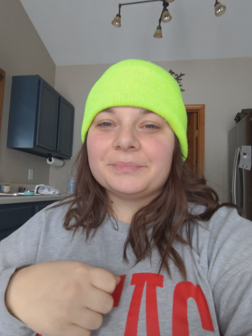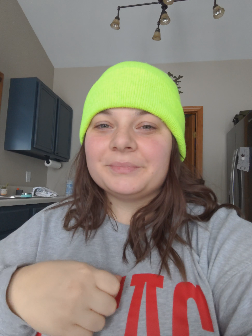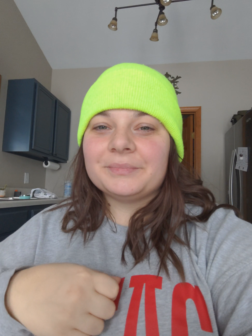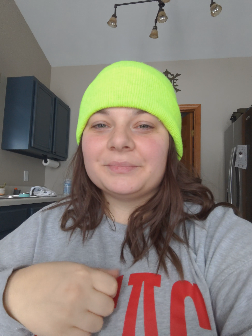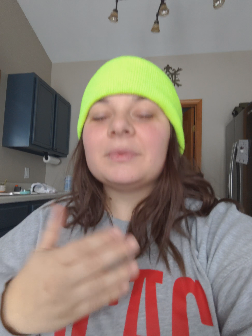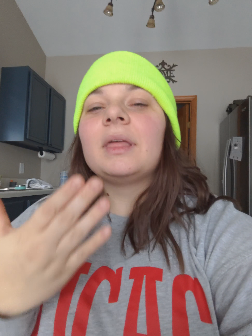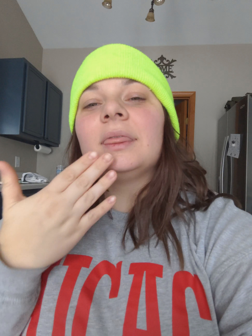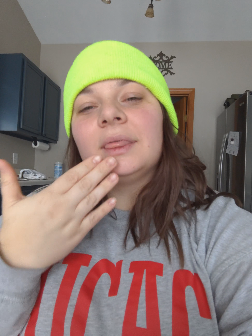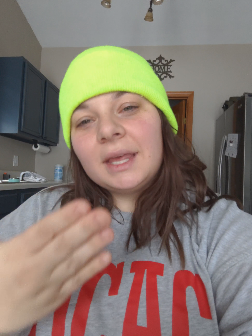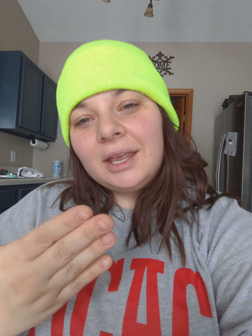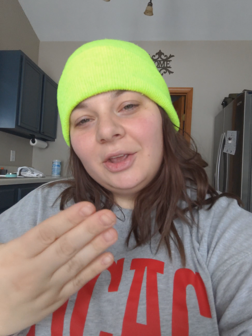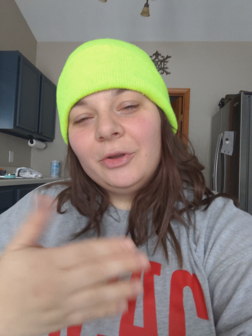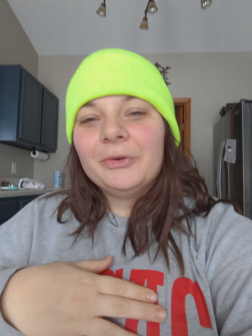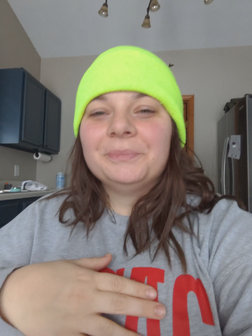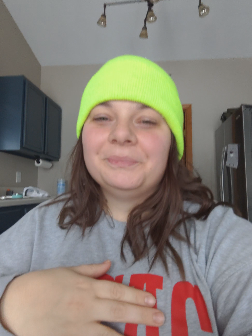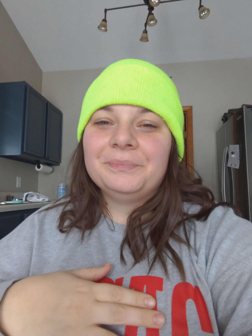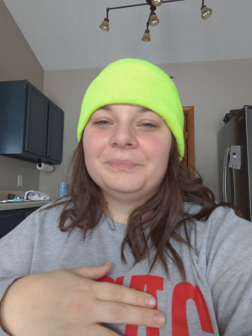thank you